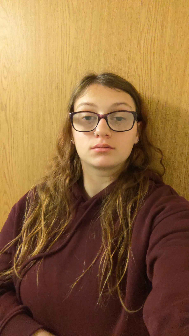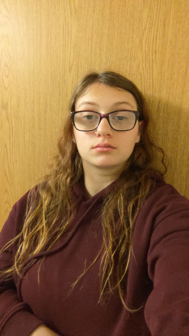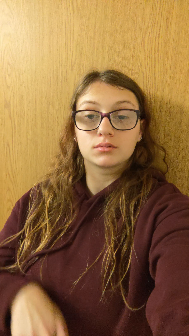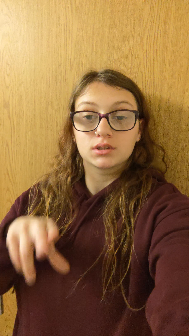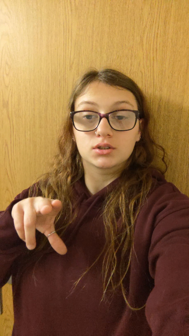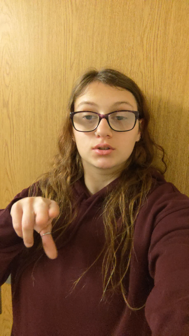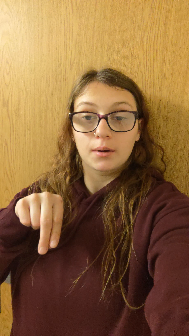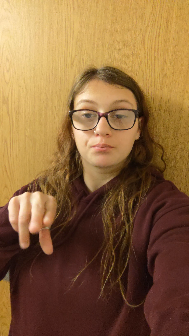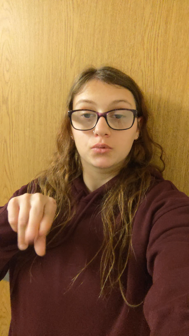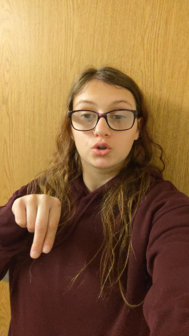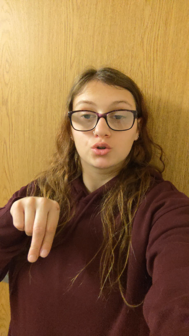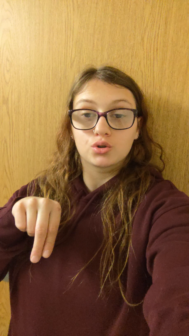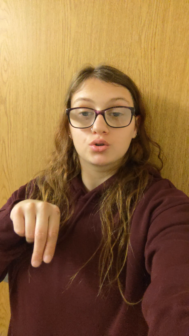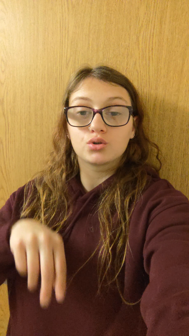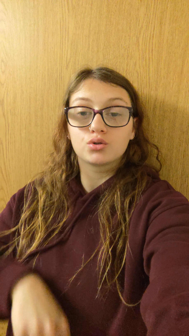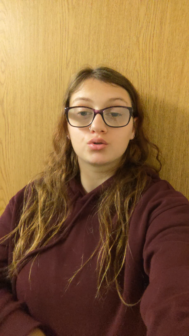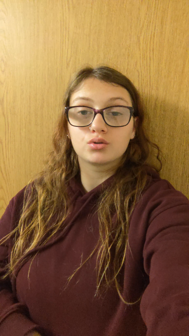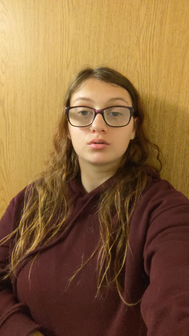diaper